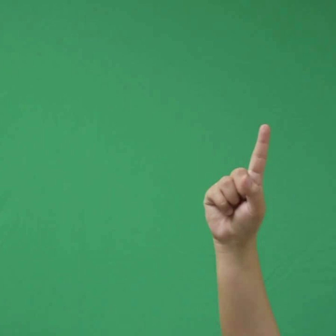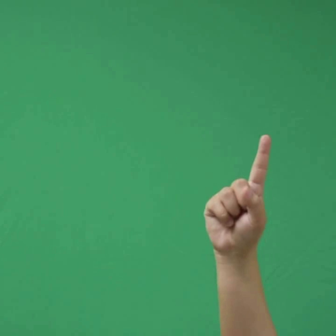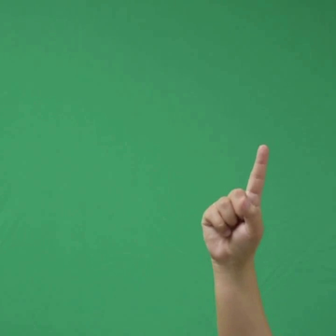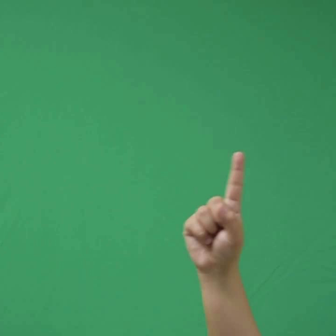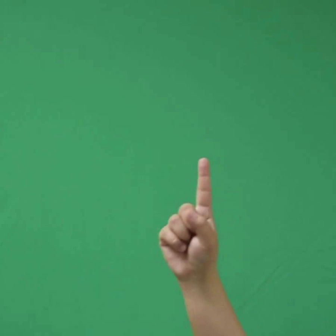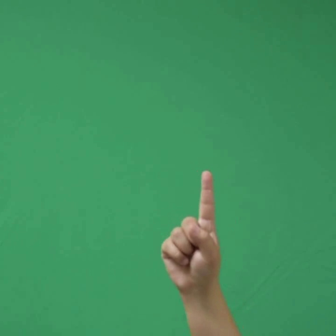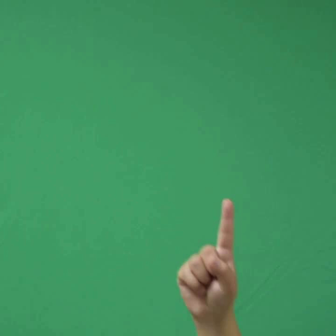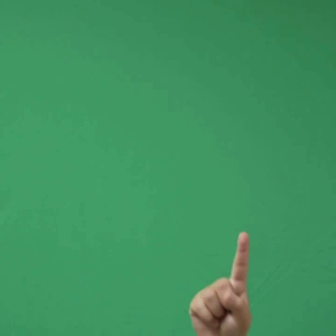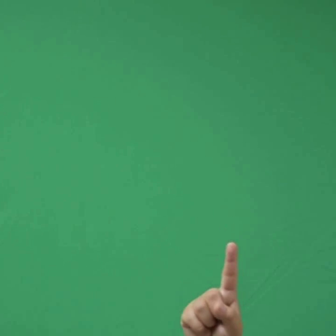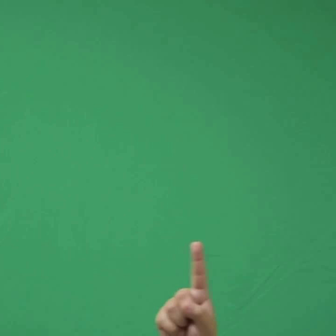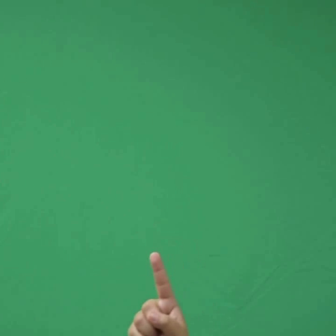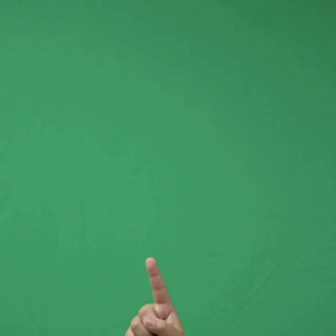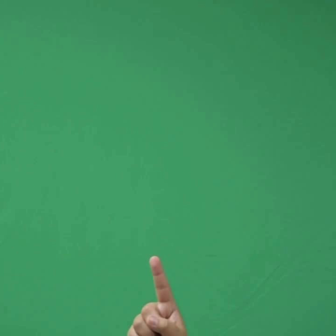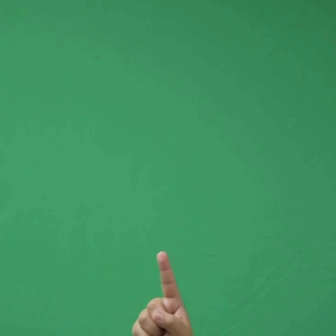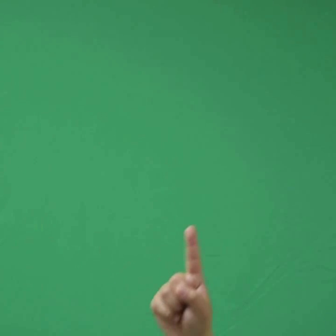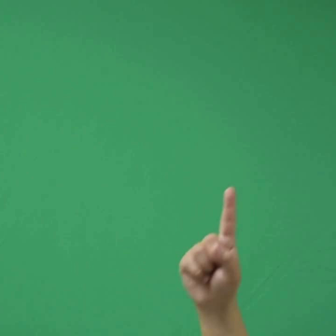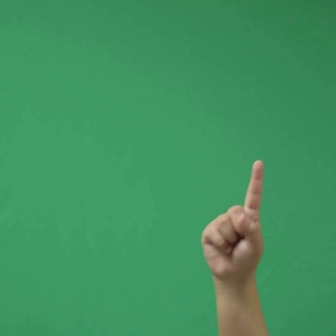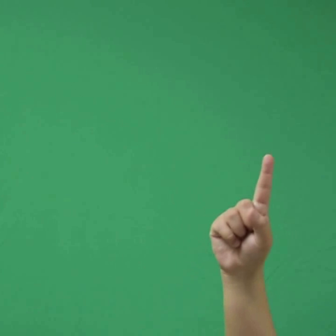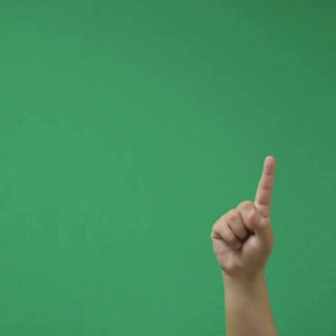Z